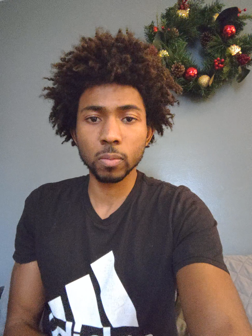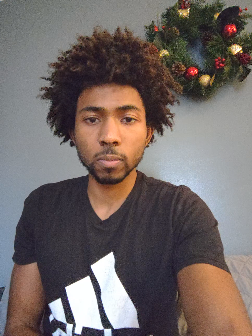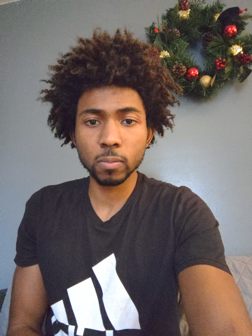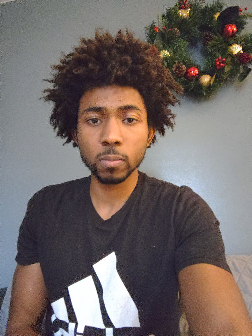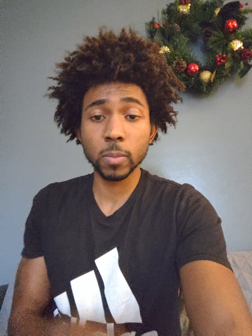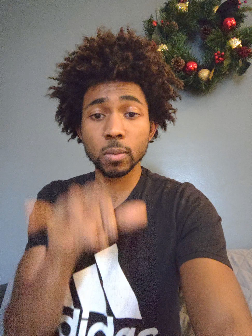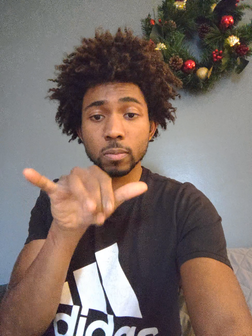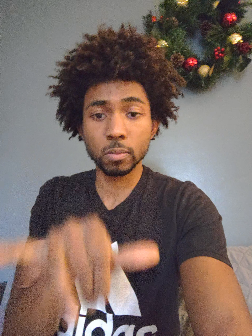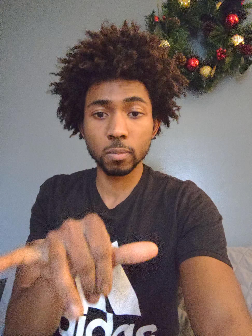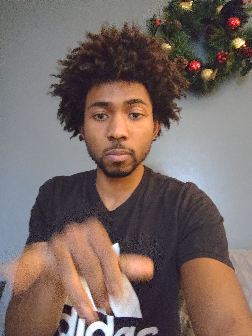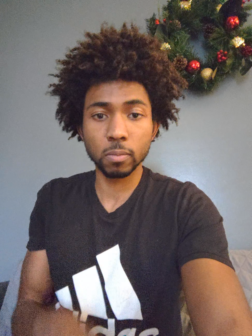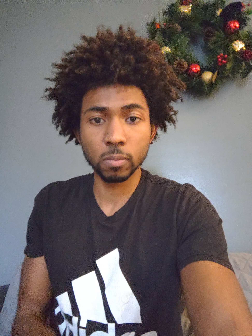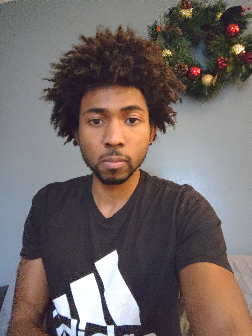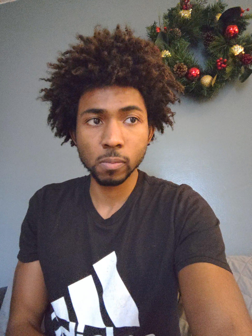stay